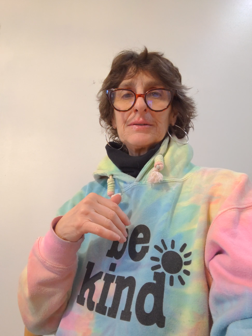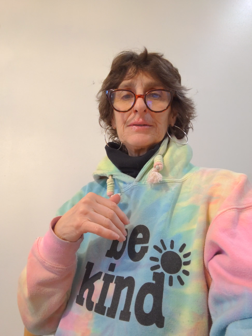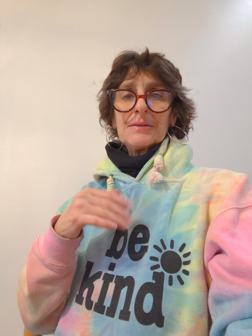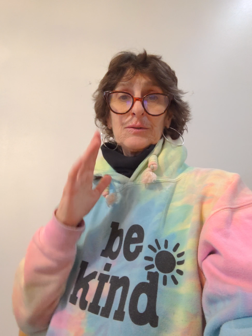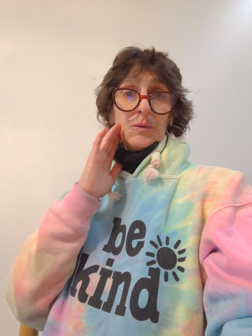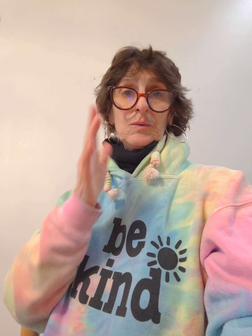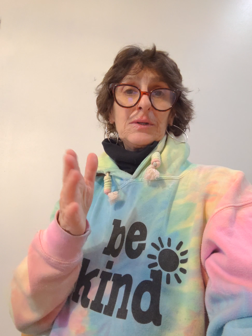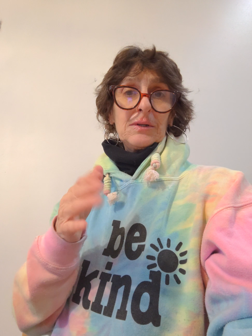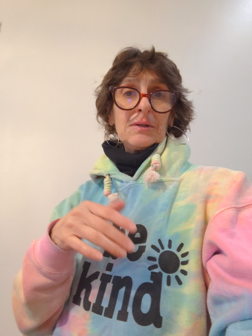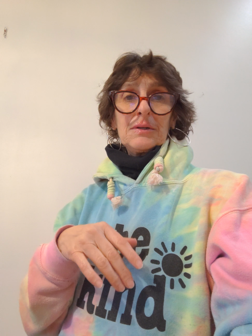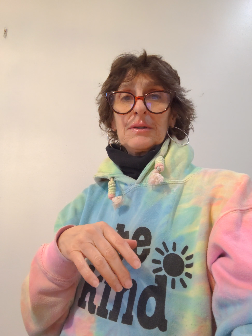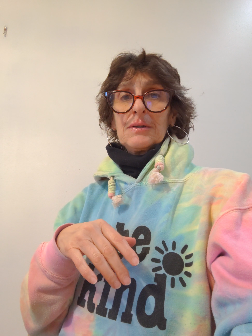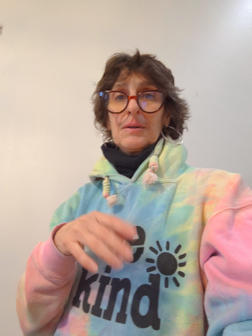will